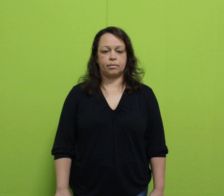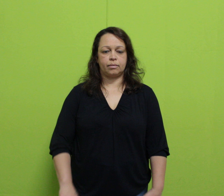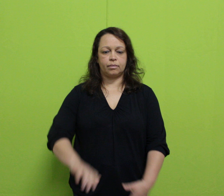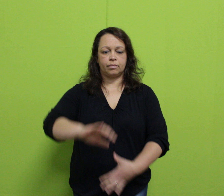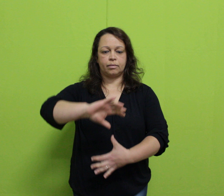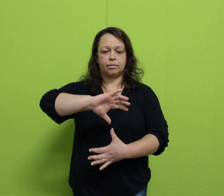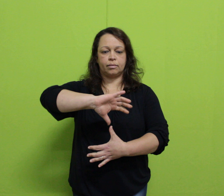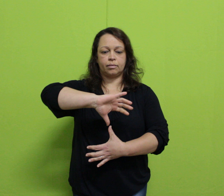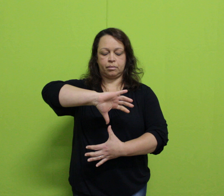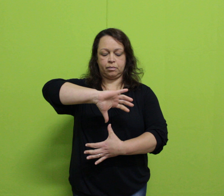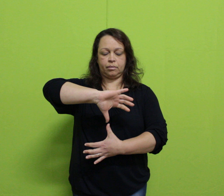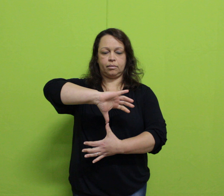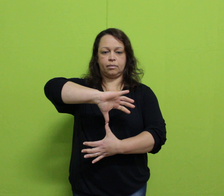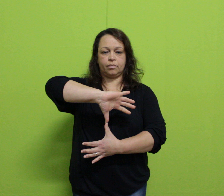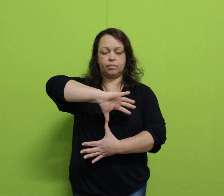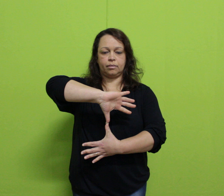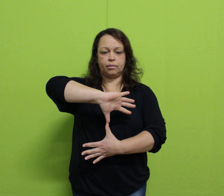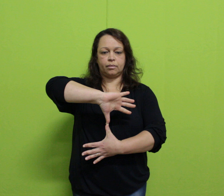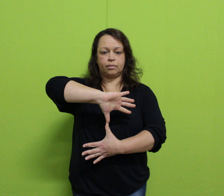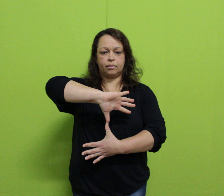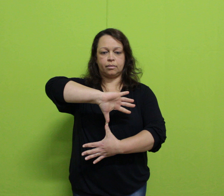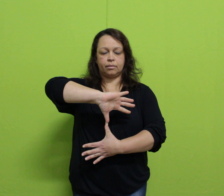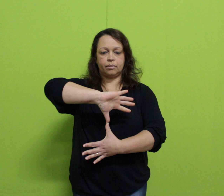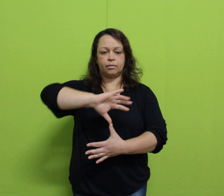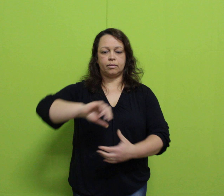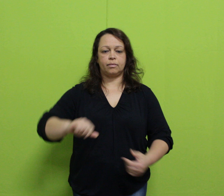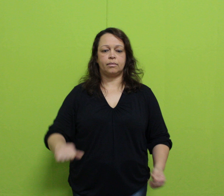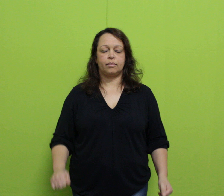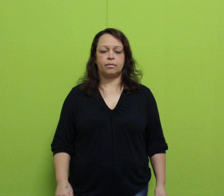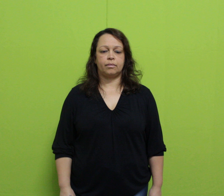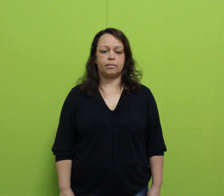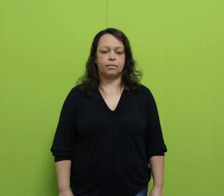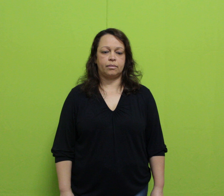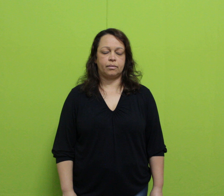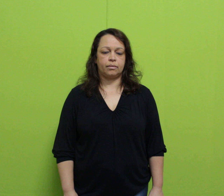América